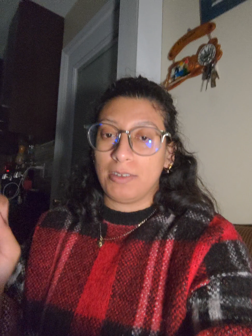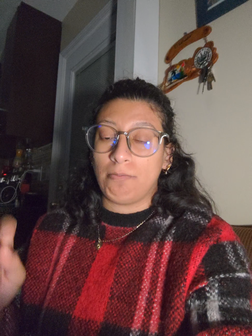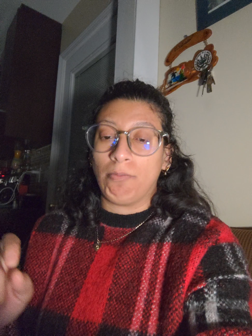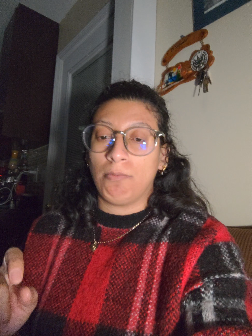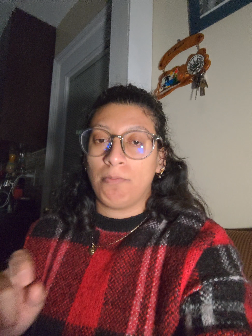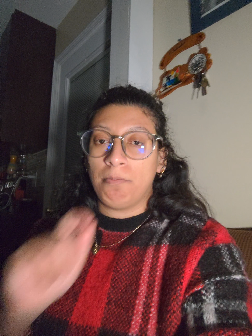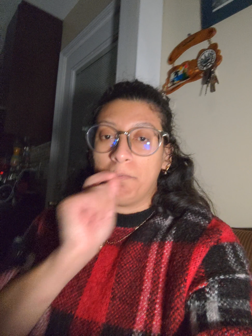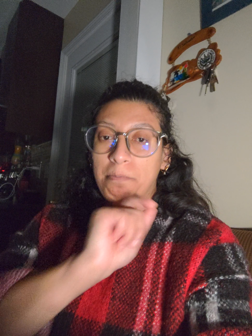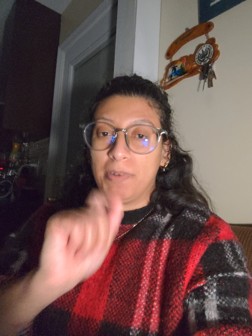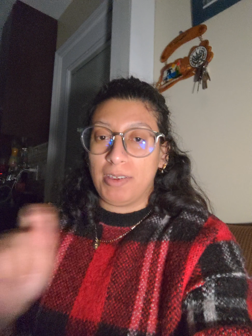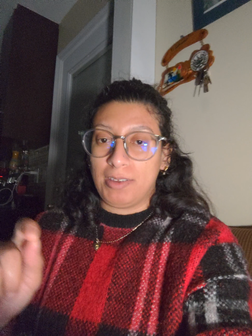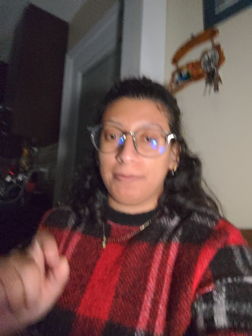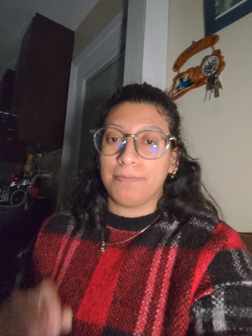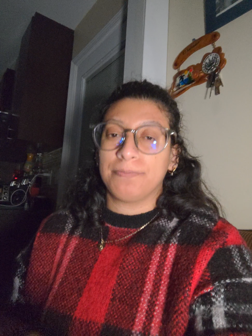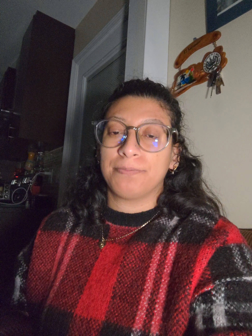pen